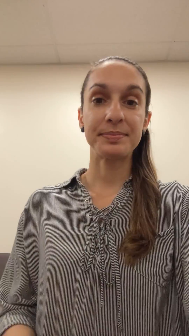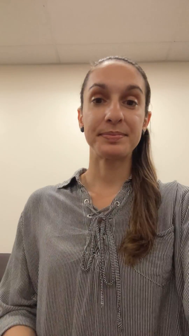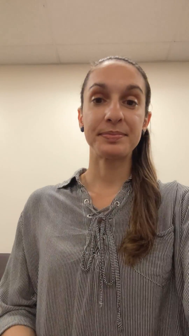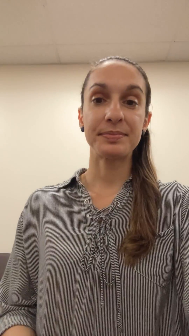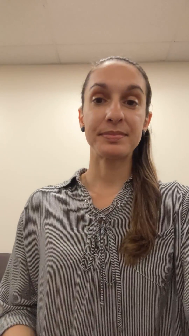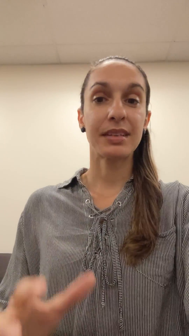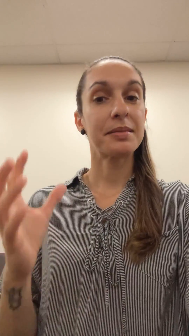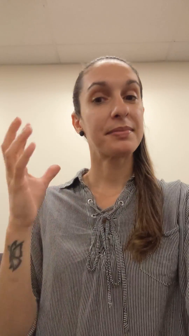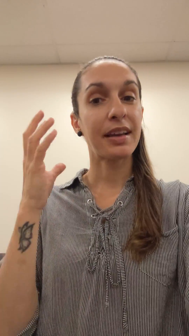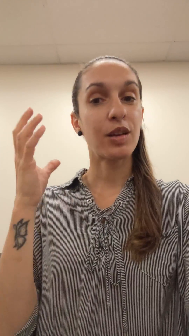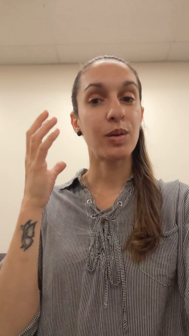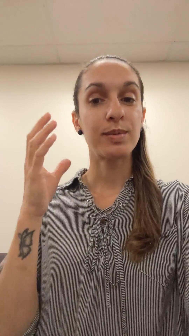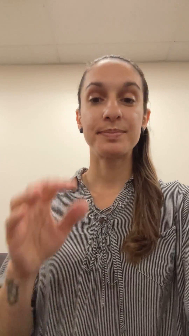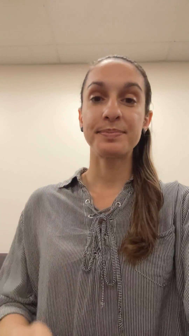pillow